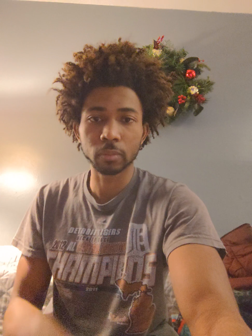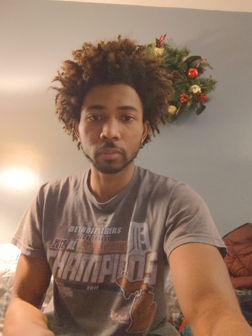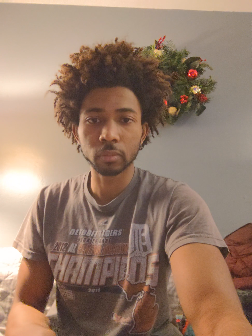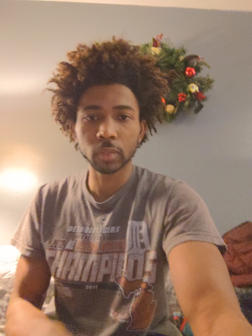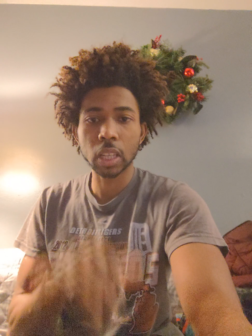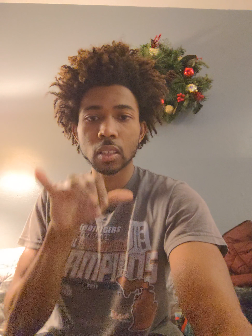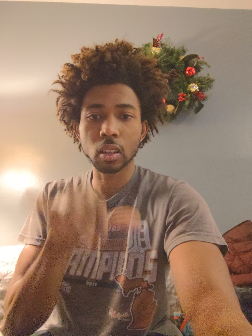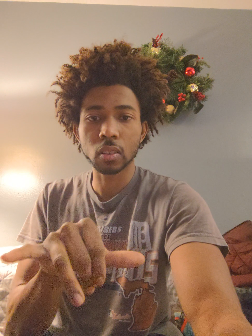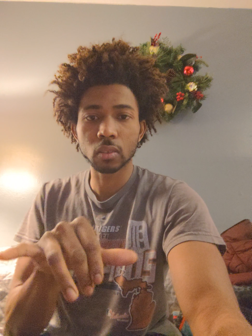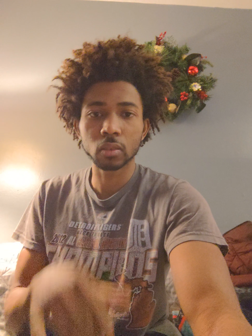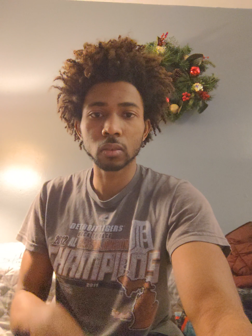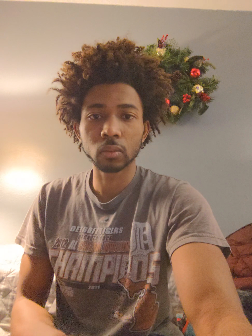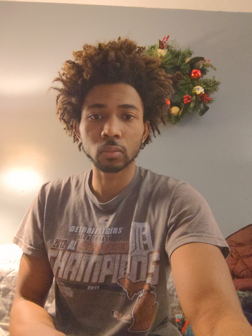stay